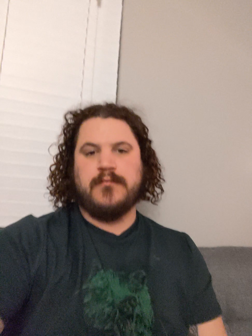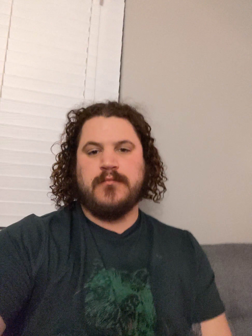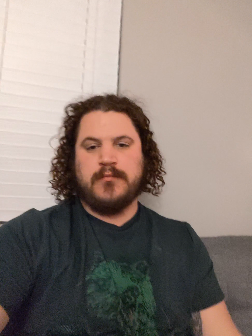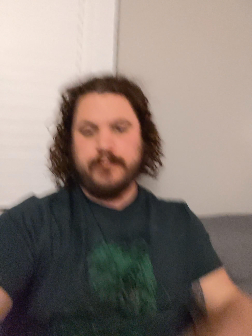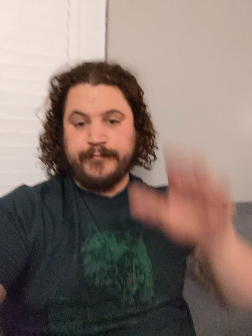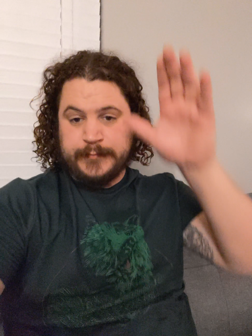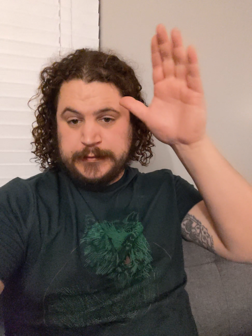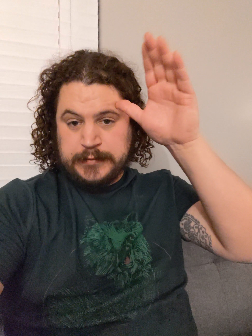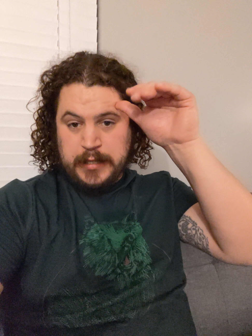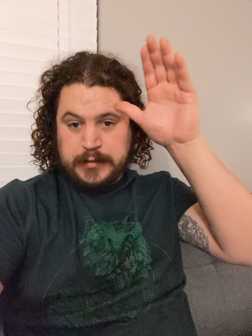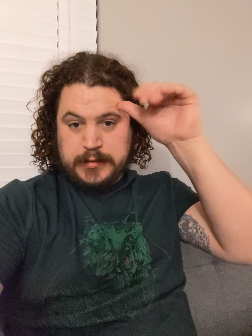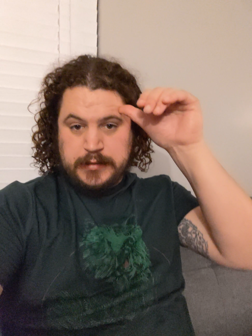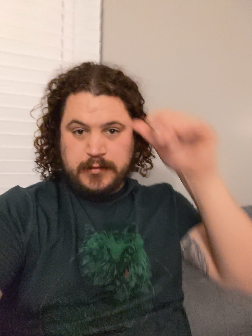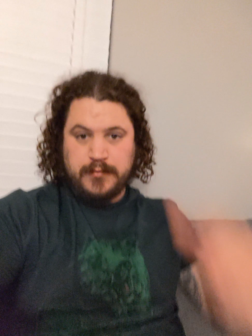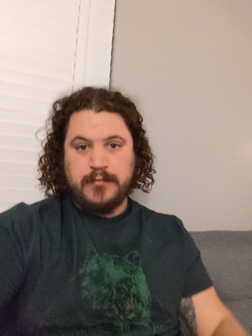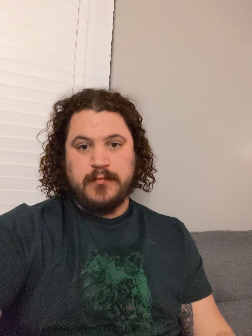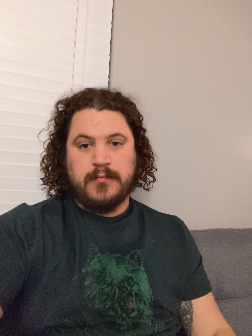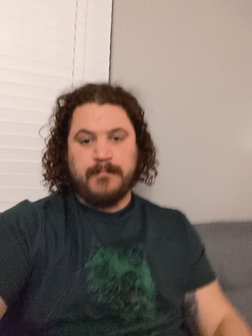donkey